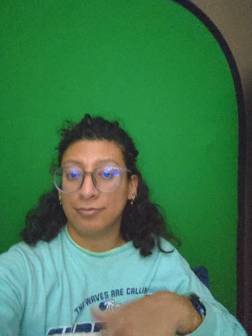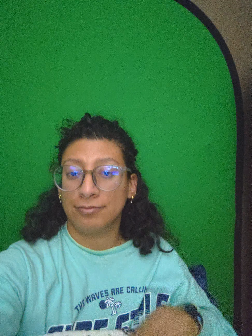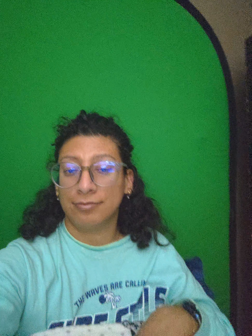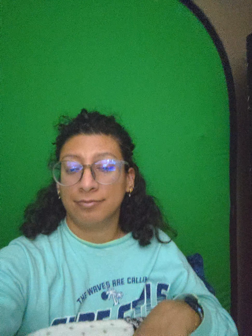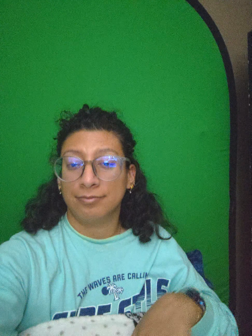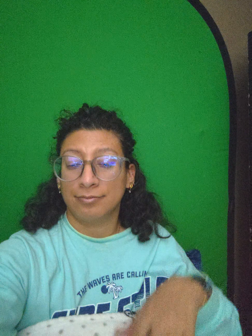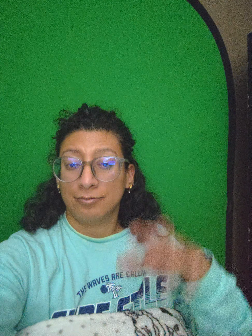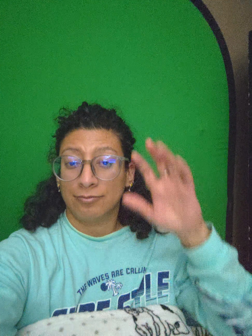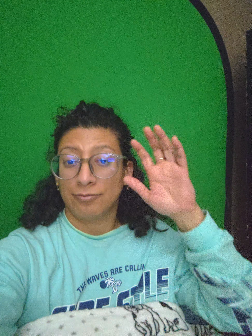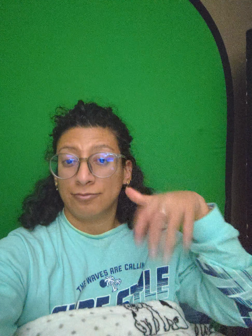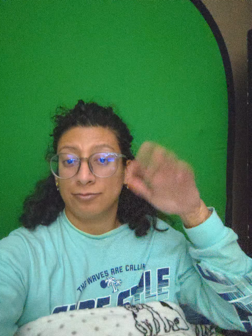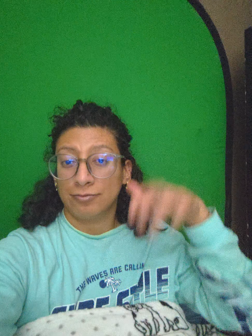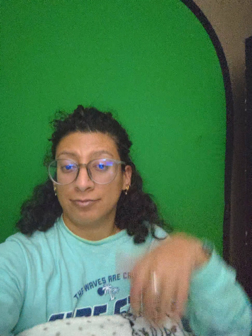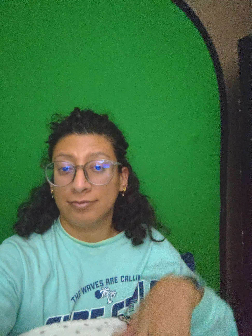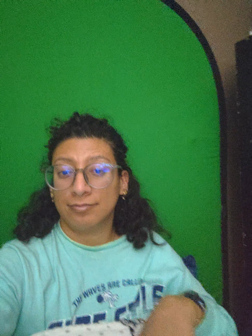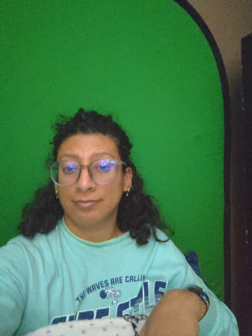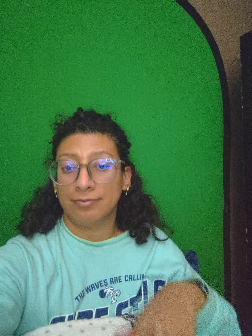rain